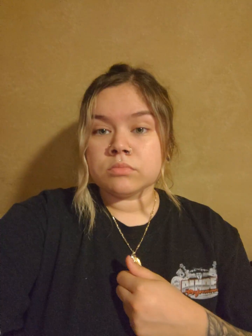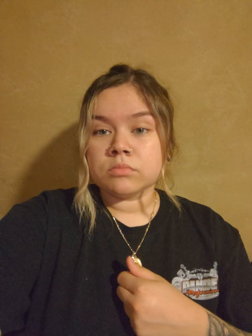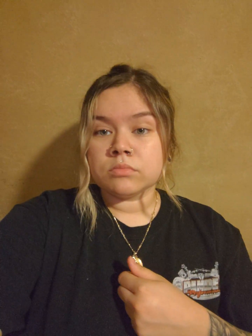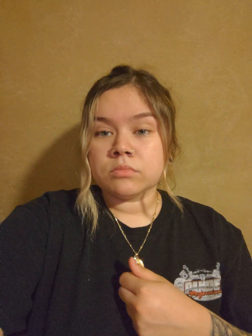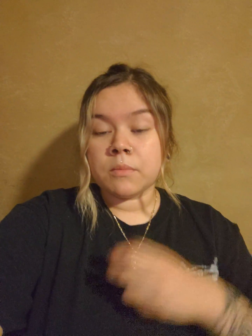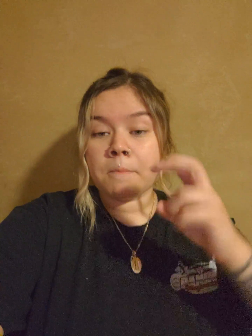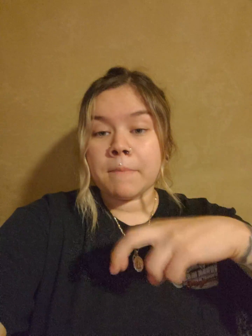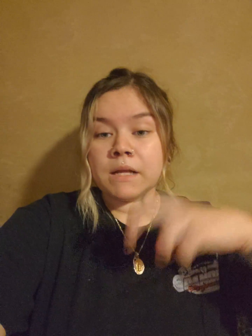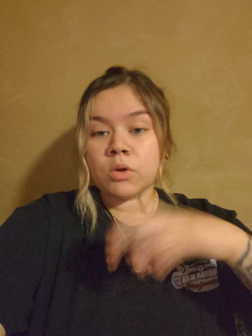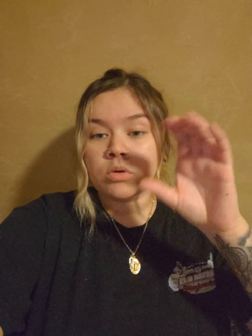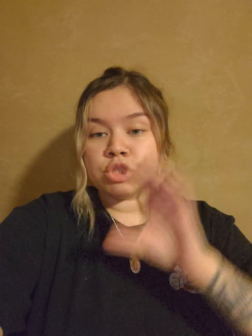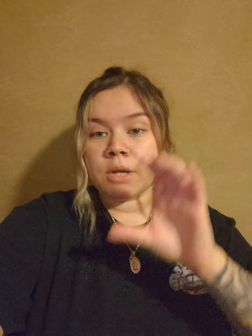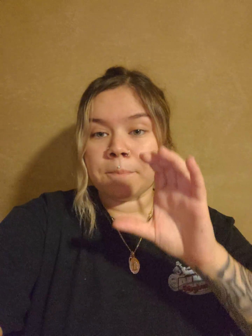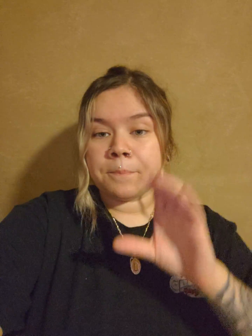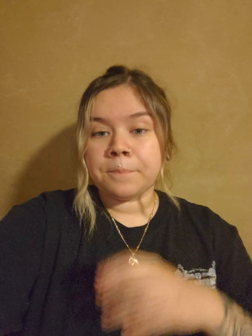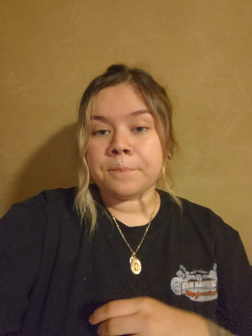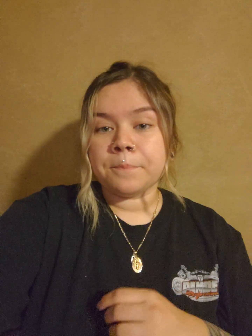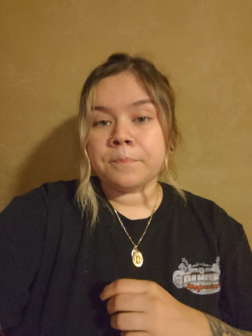potato chip